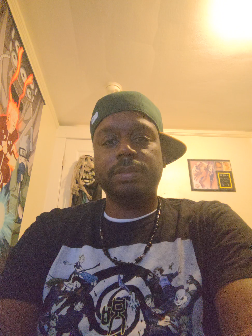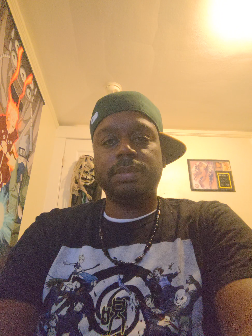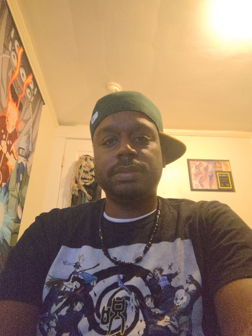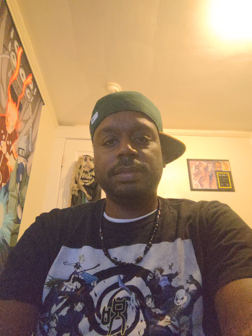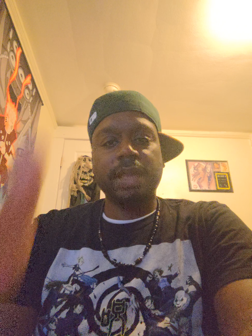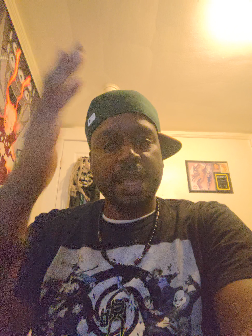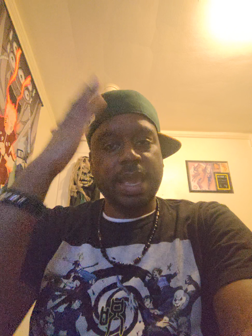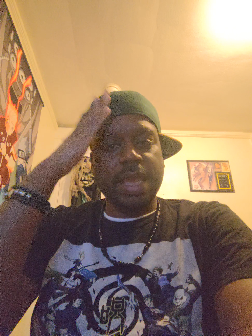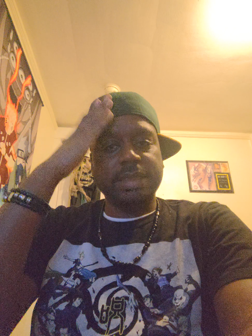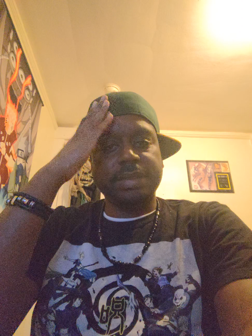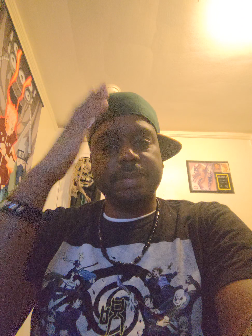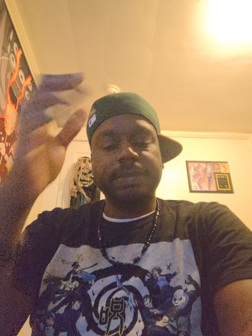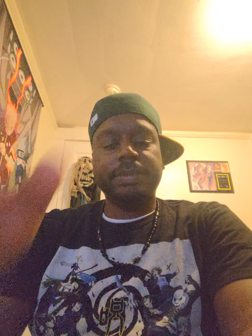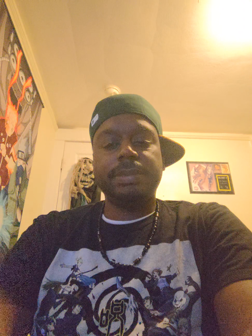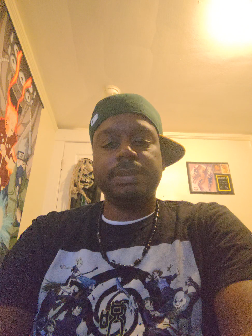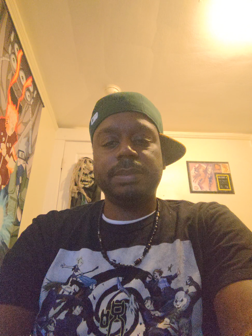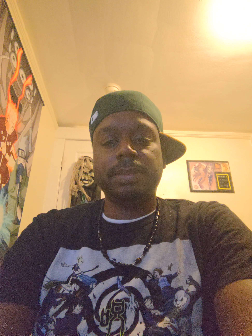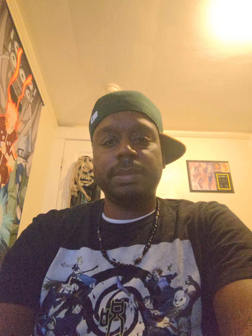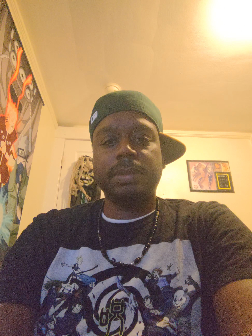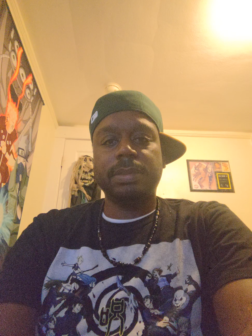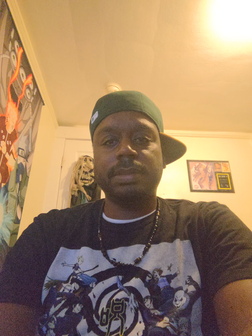hat